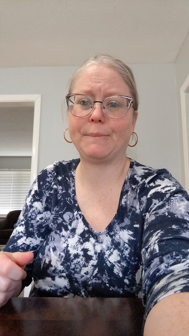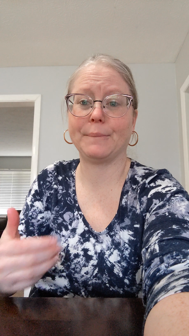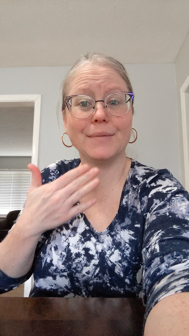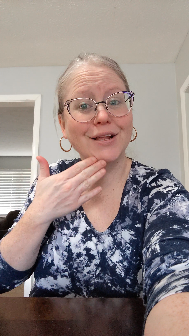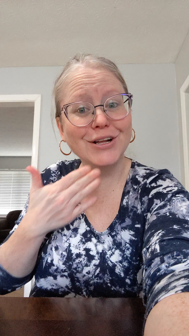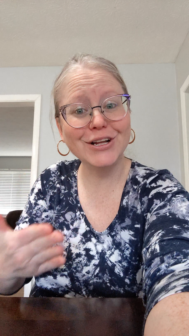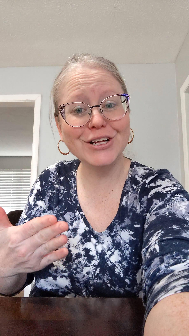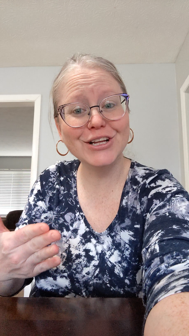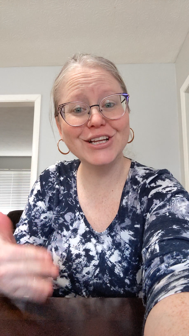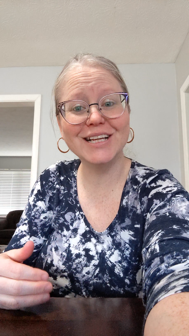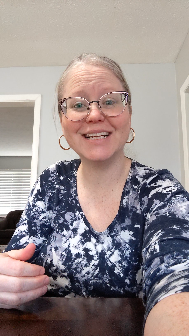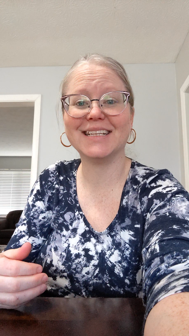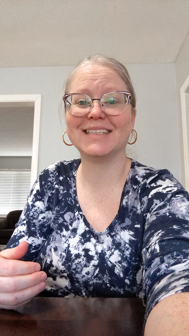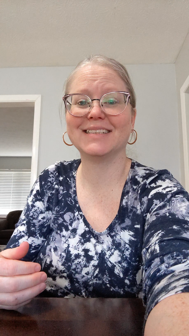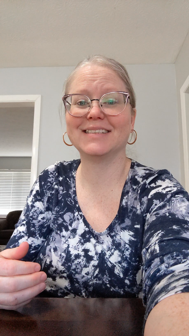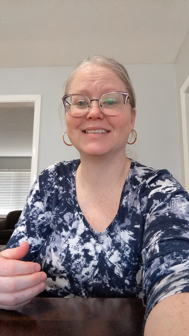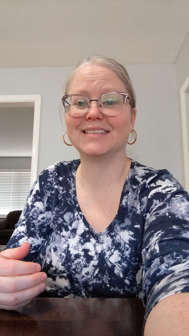good